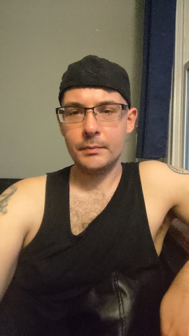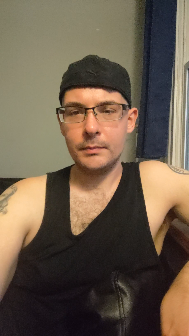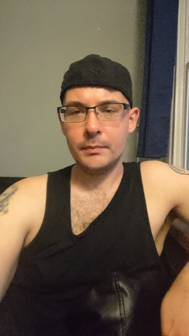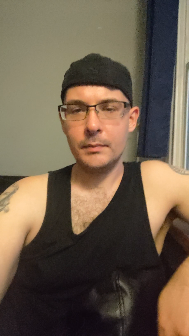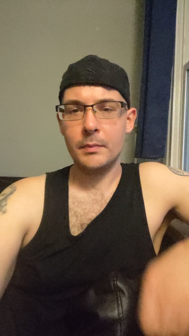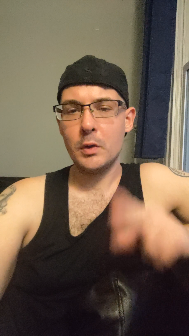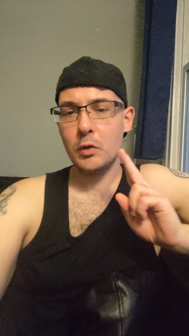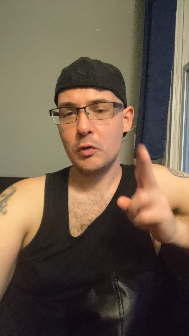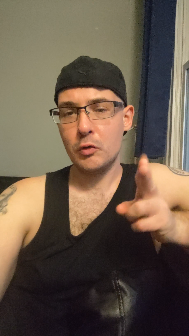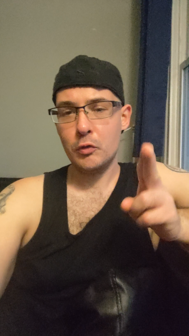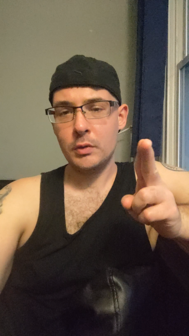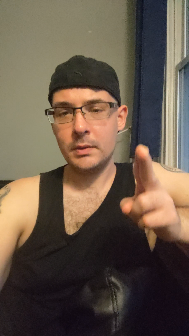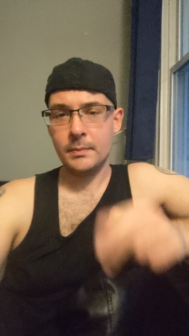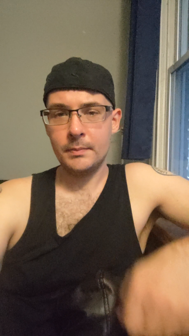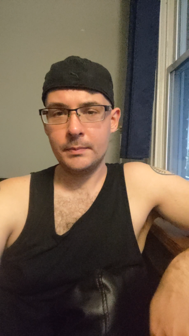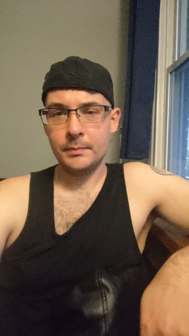hurry